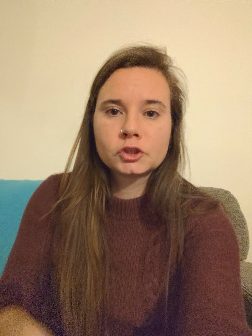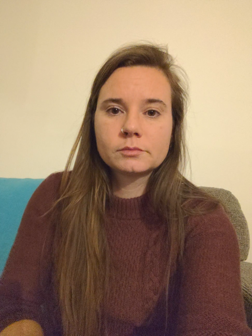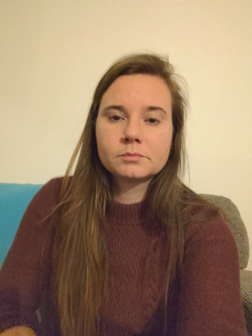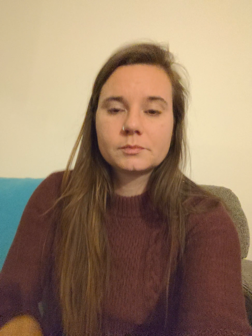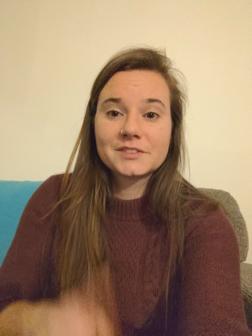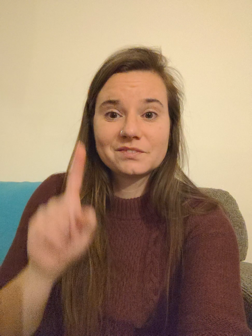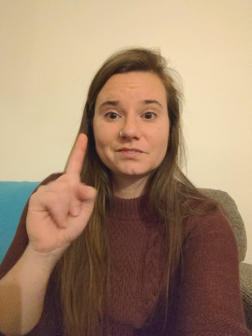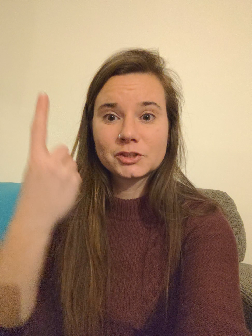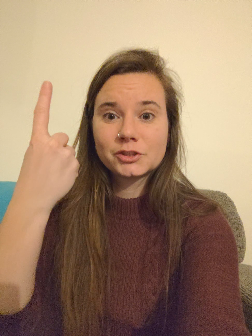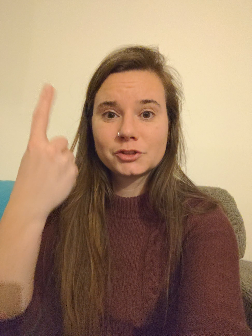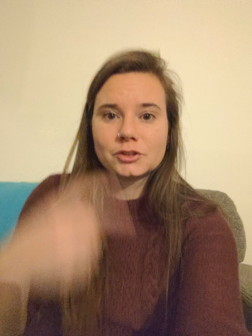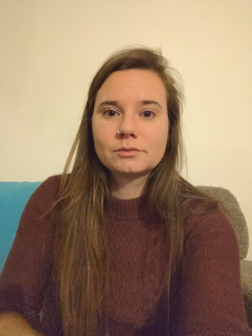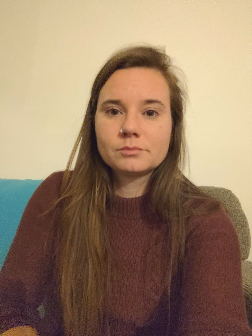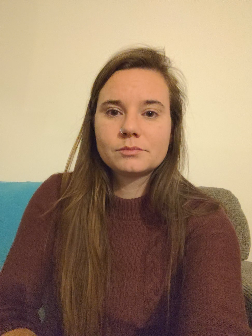first